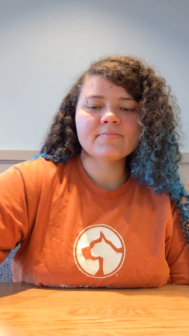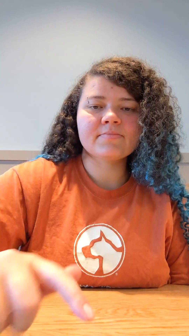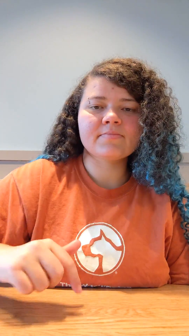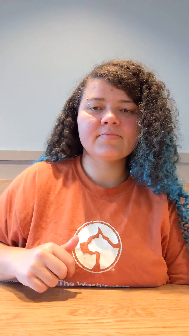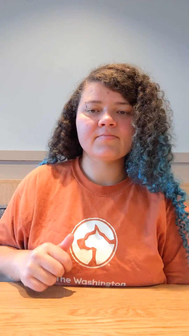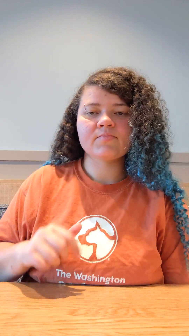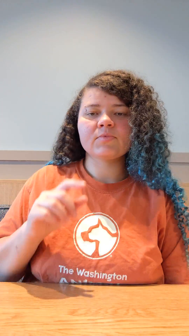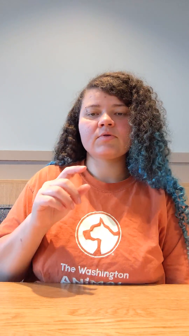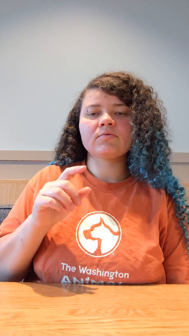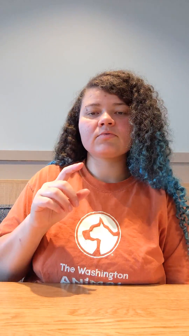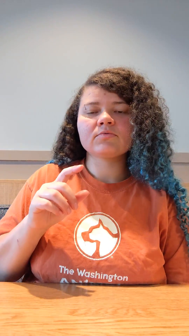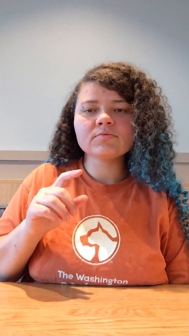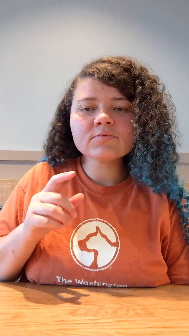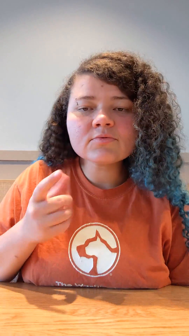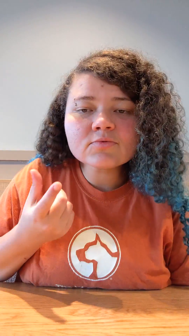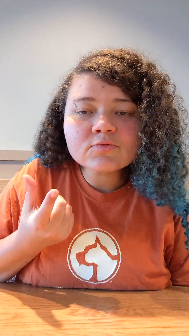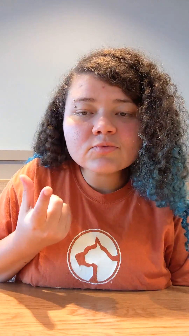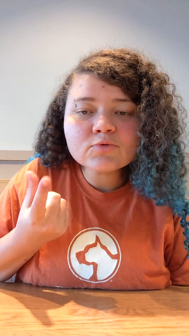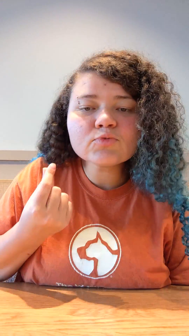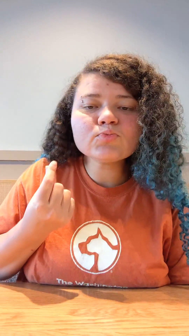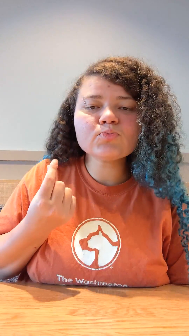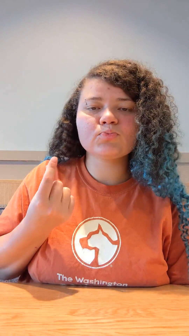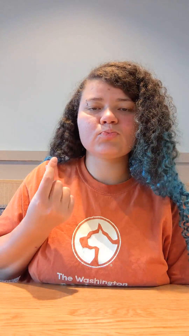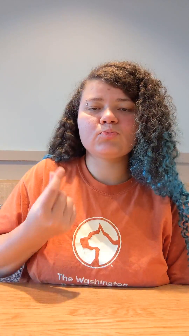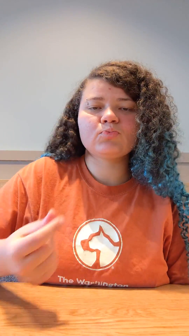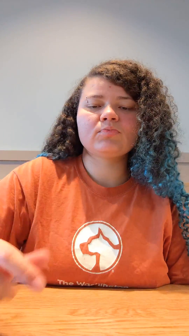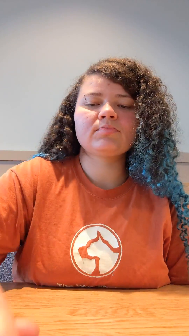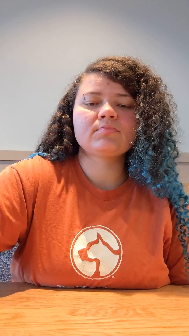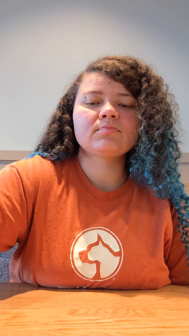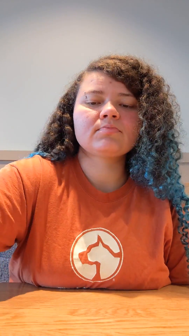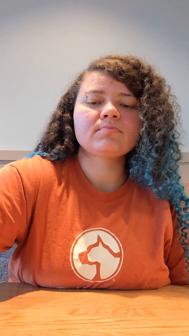do